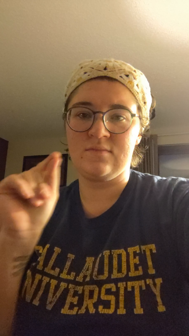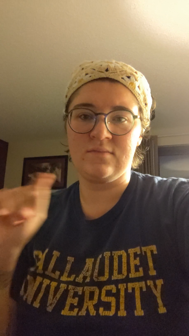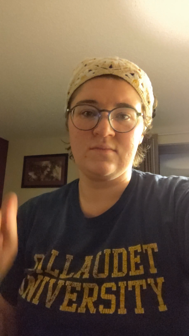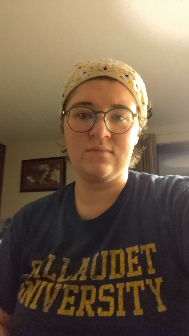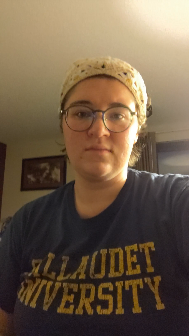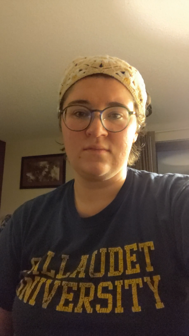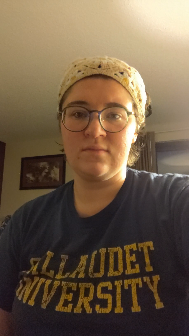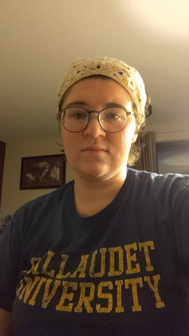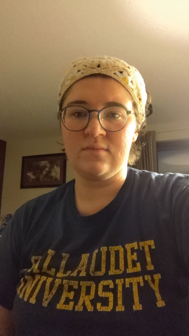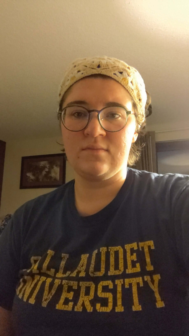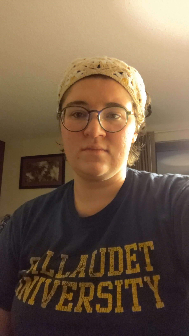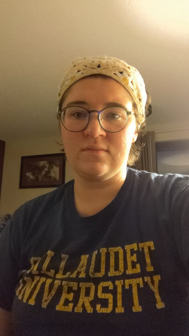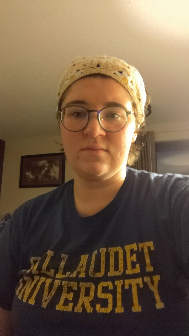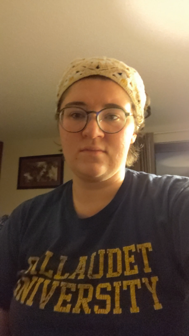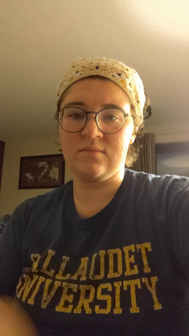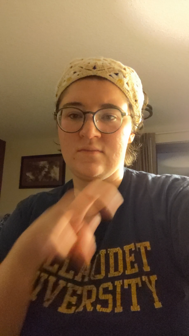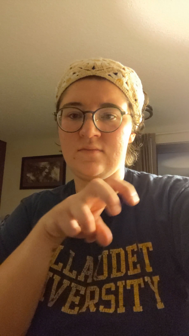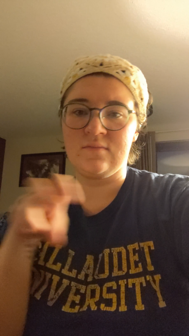couch